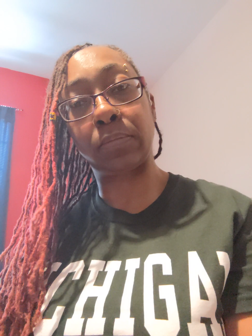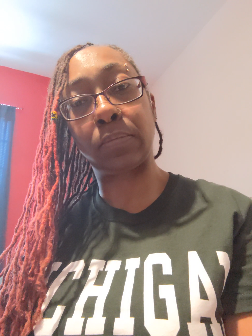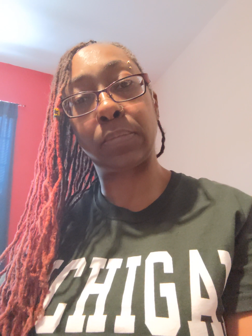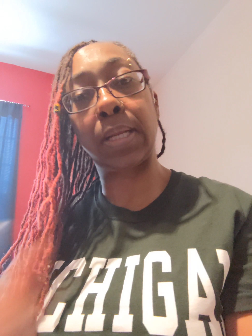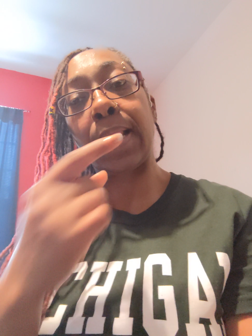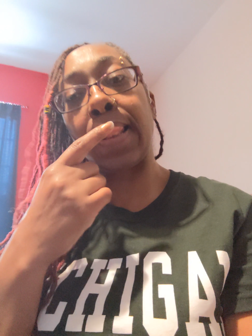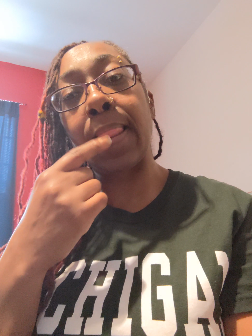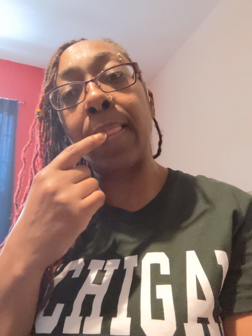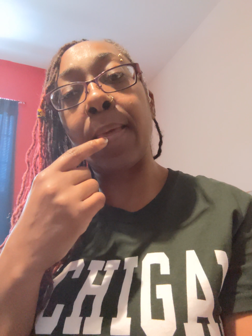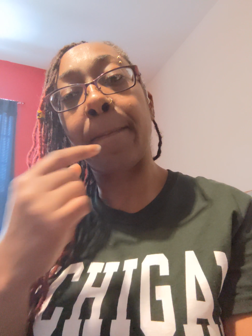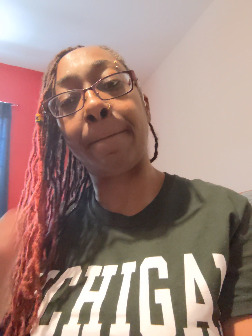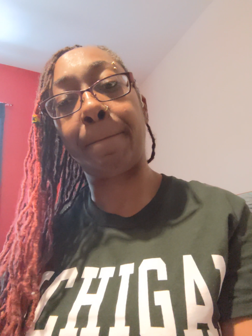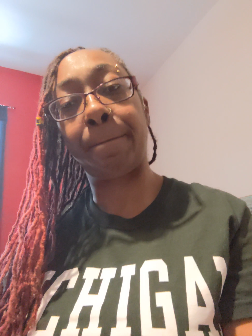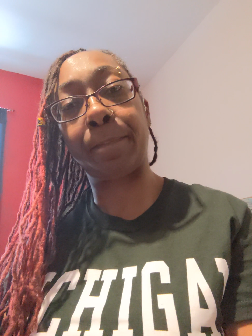lips